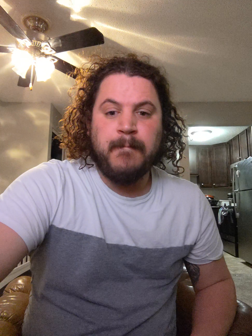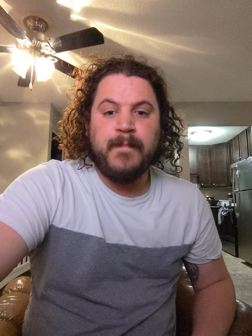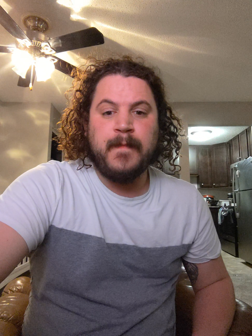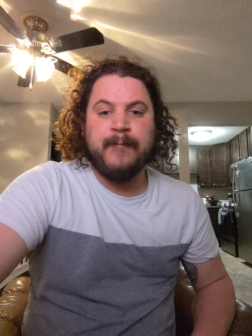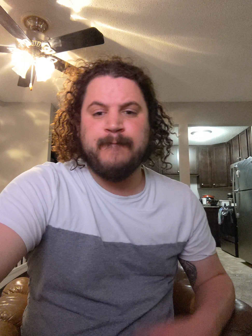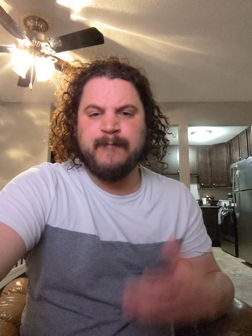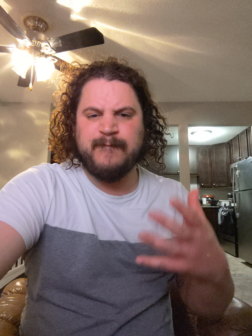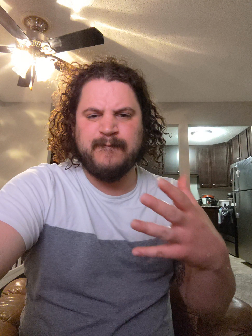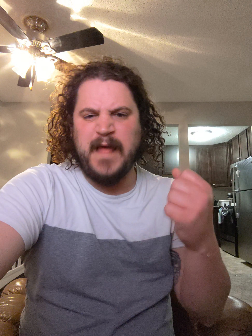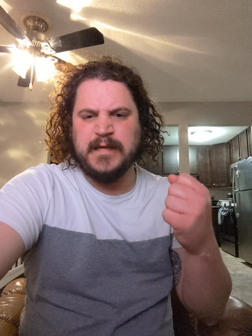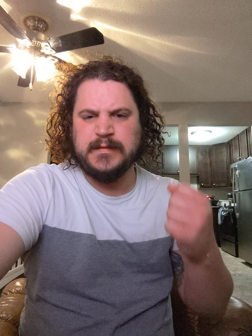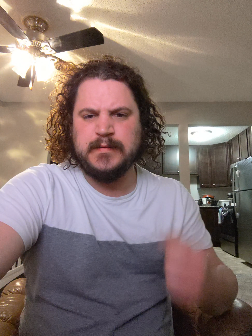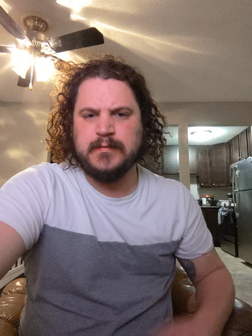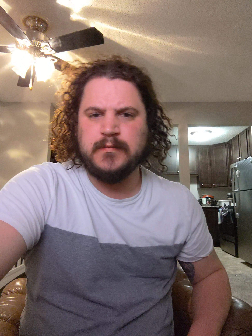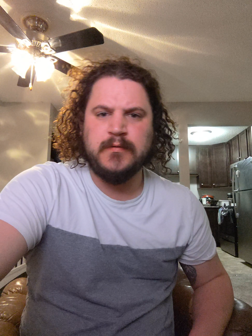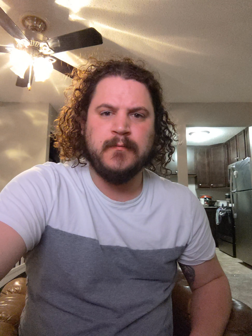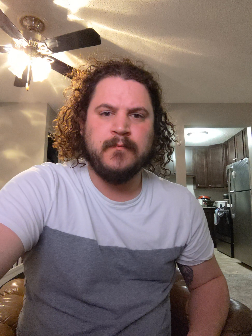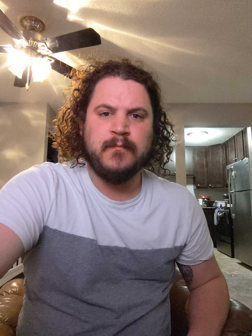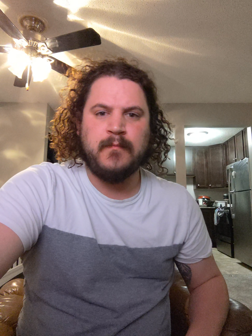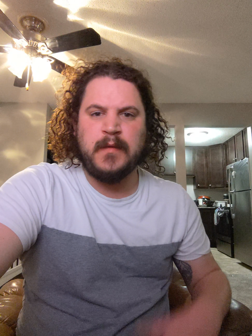fast